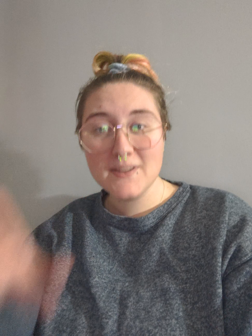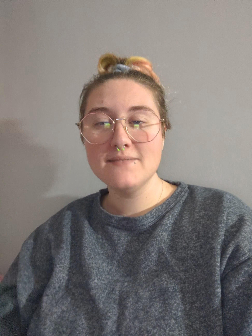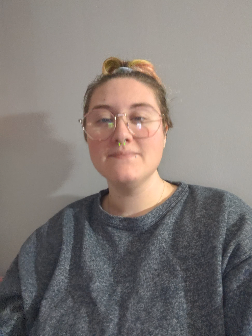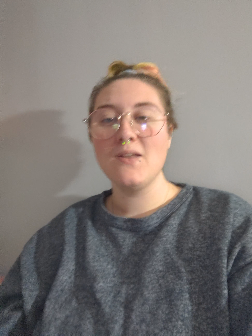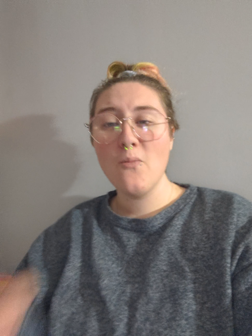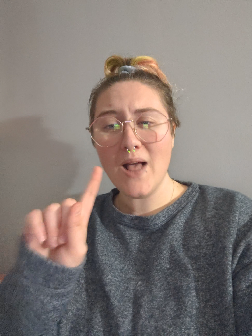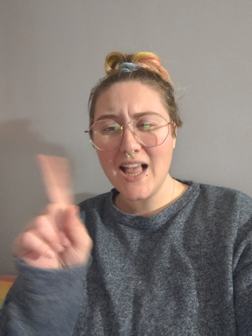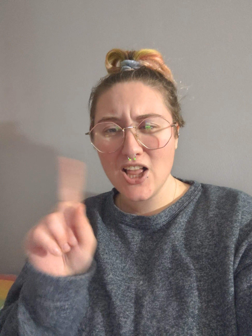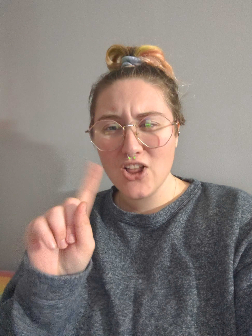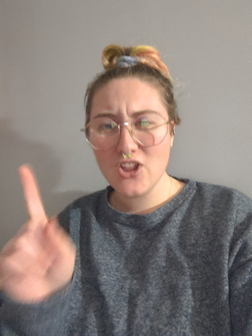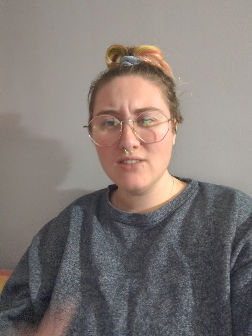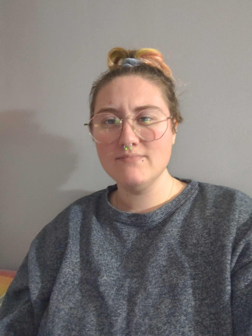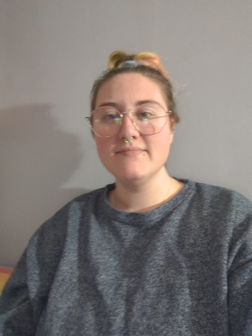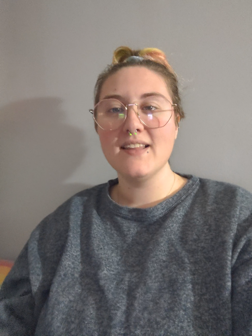where